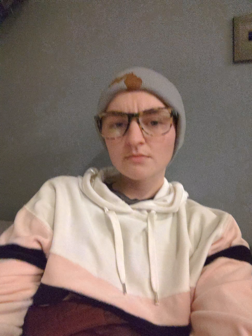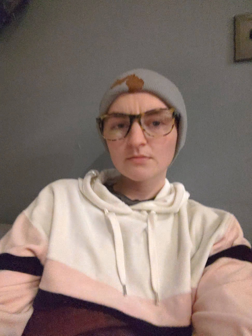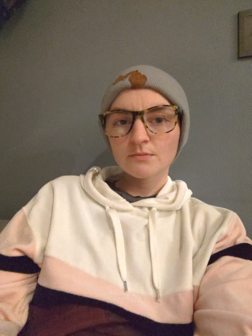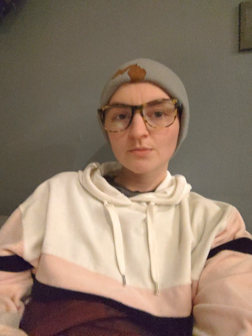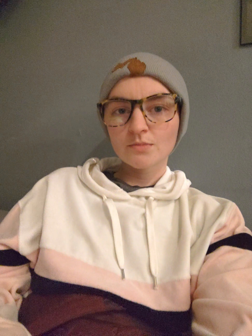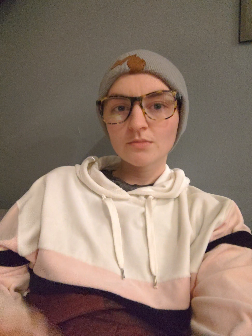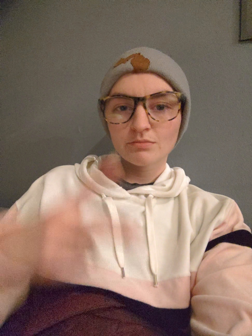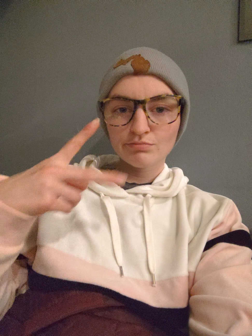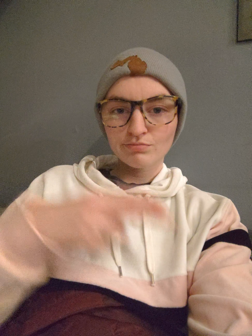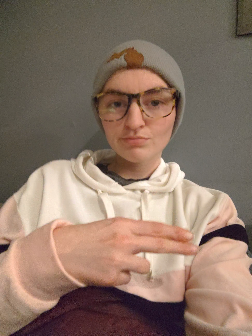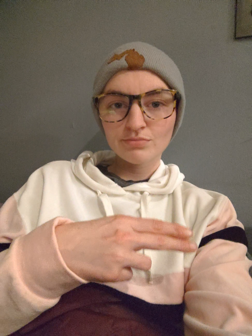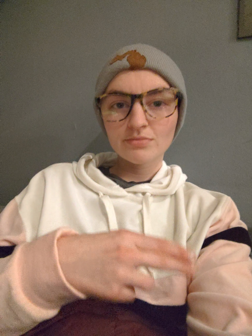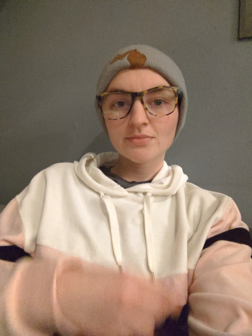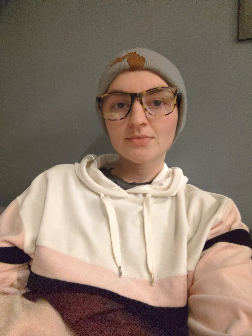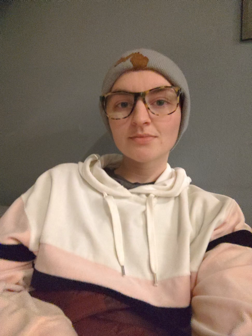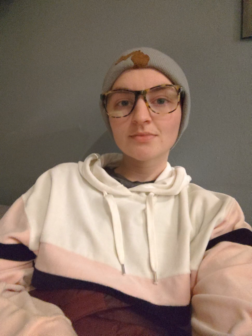cut